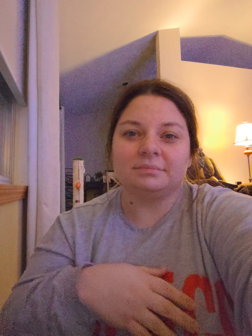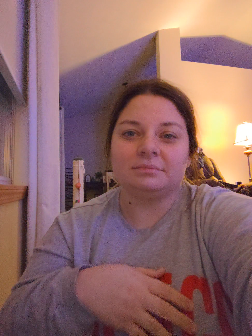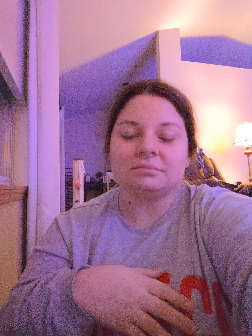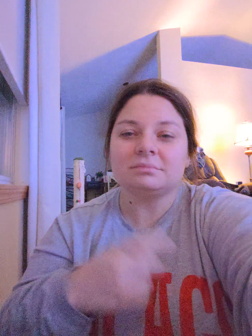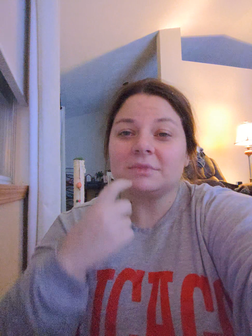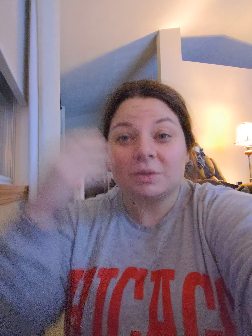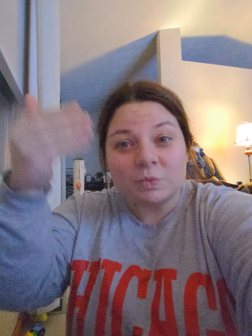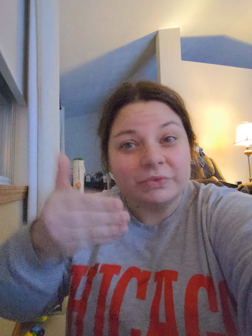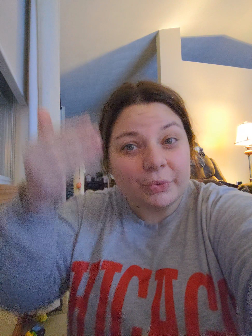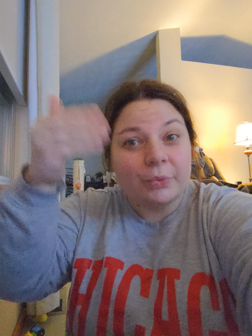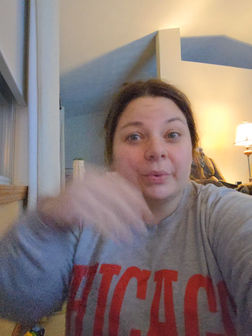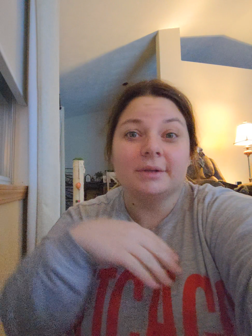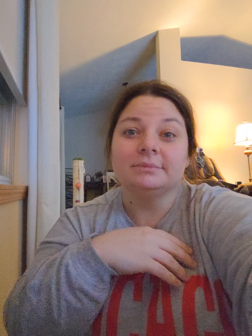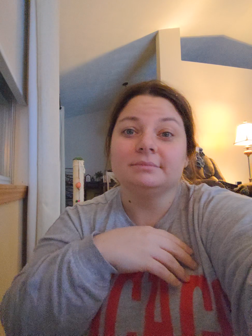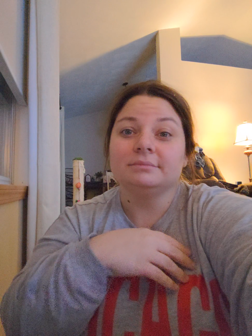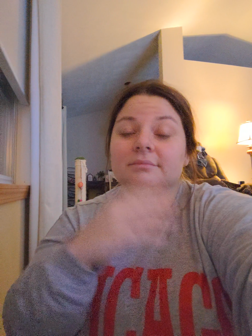window